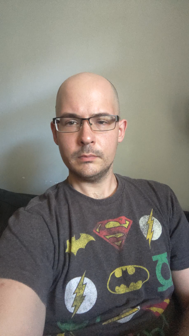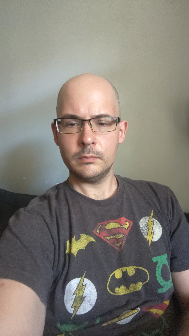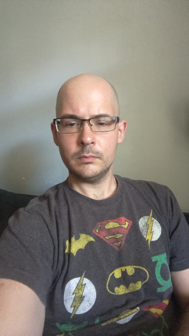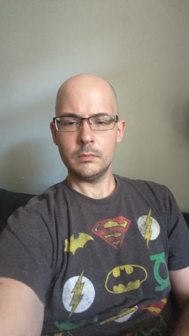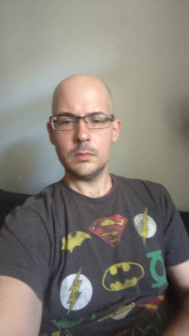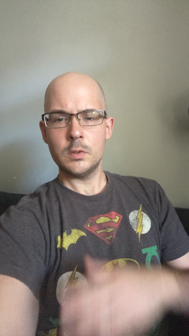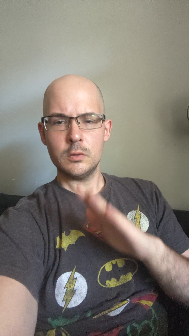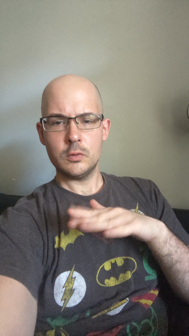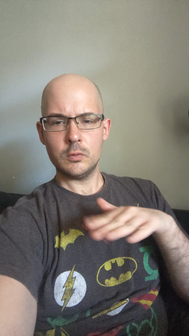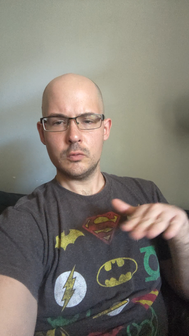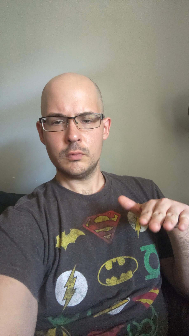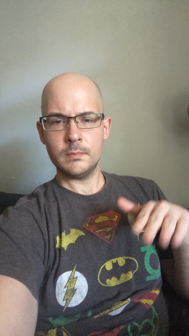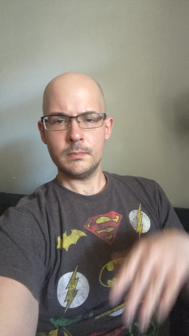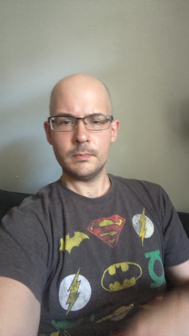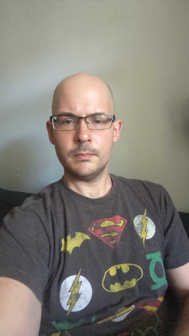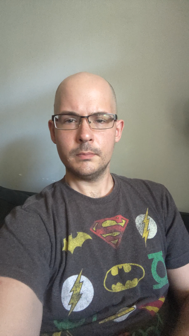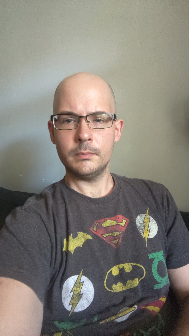children